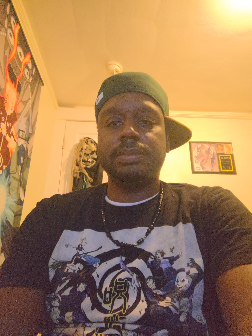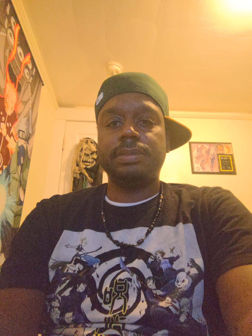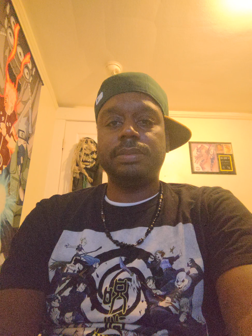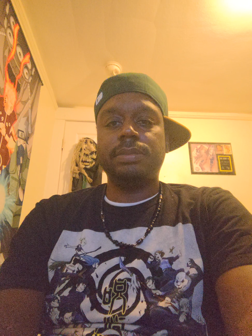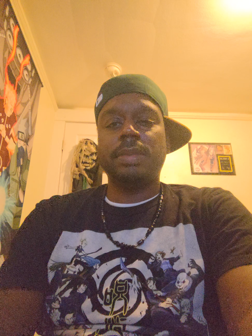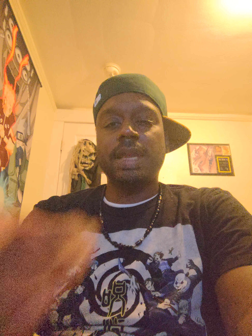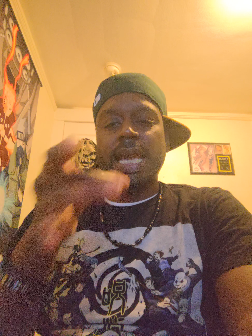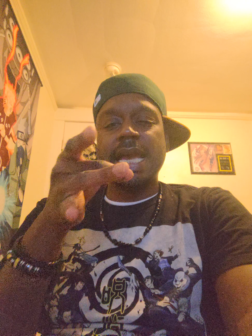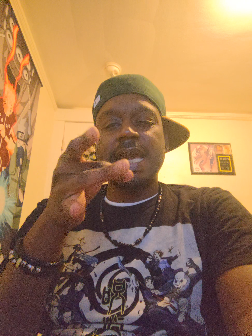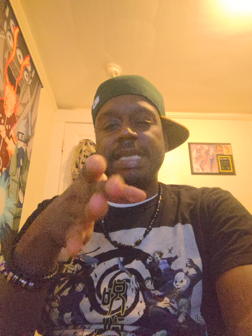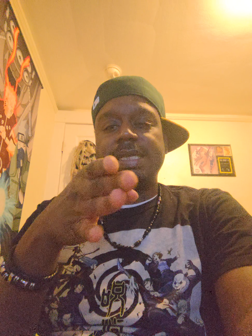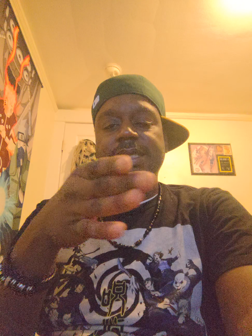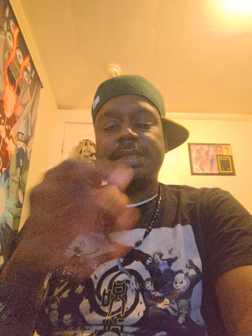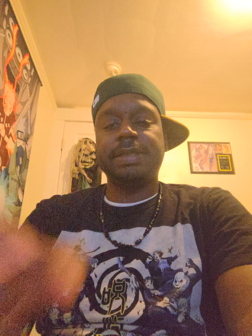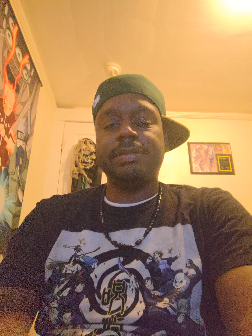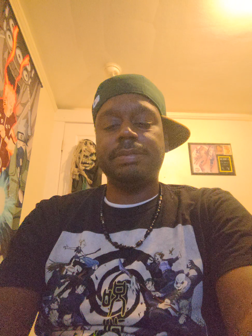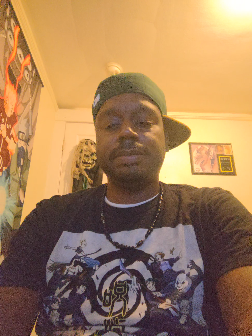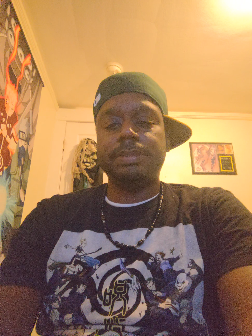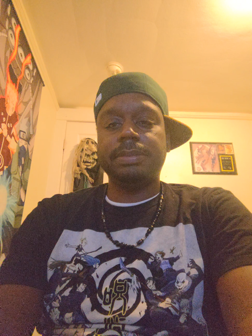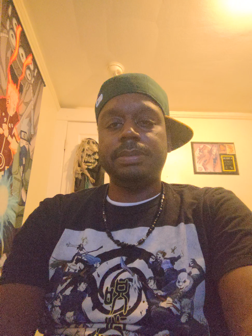hate